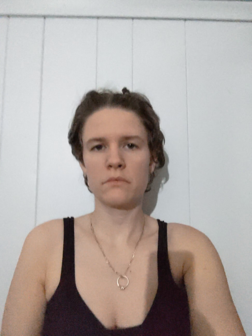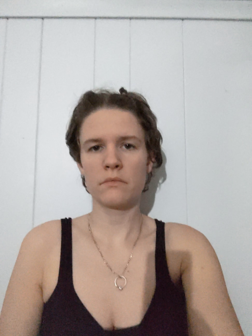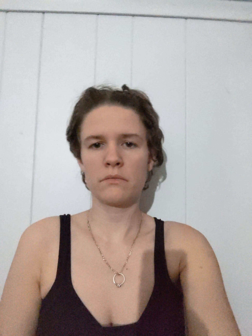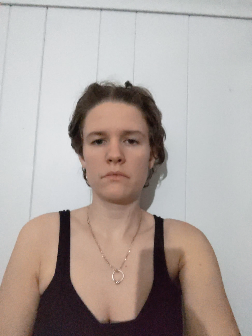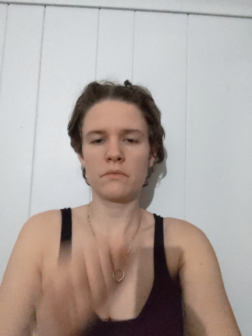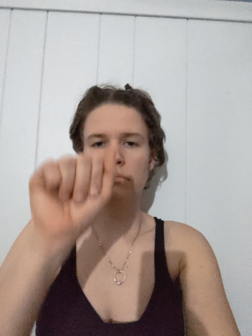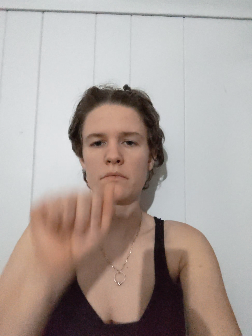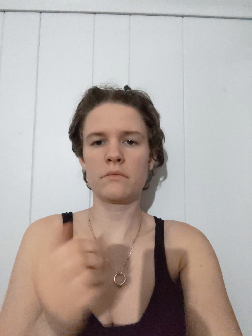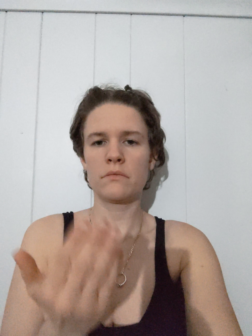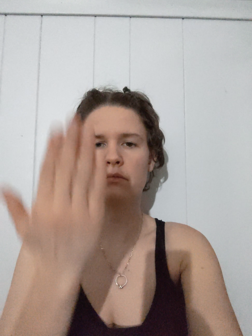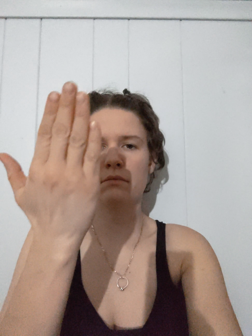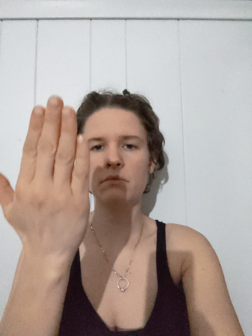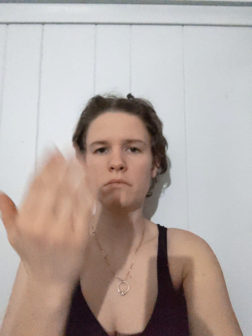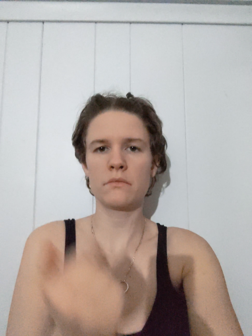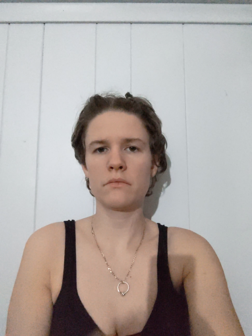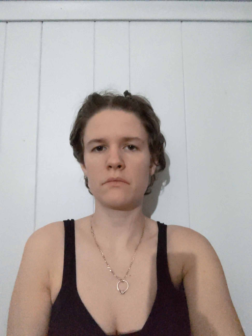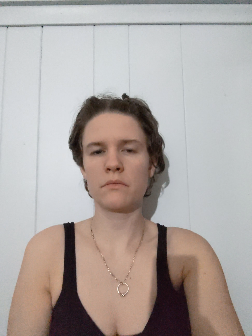mitten